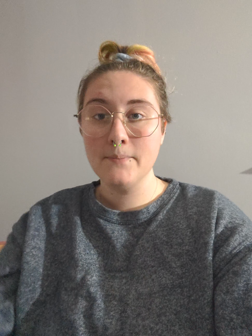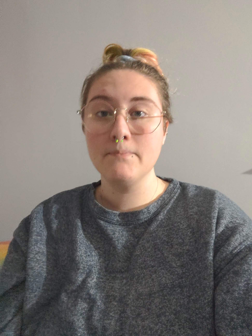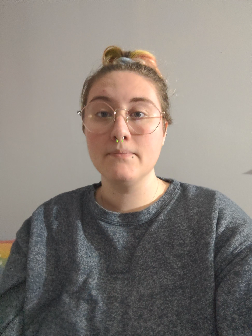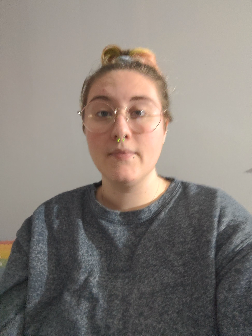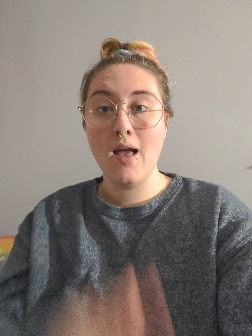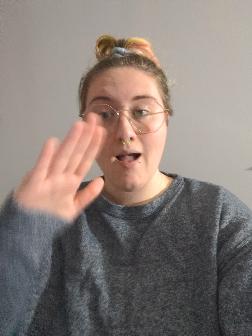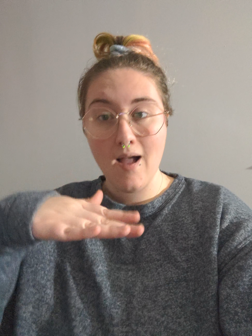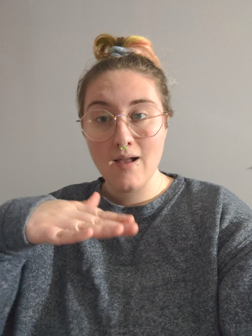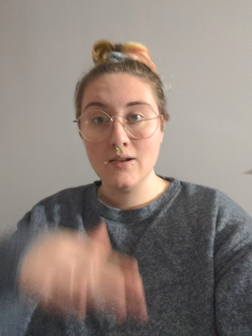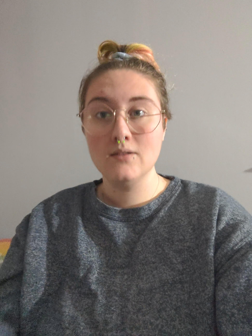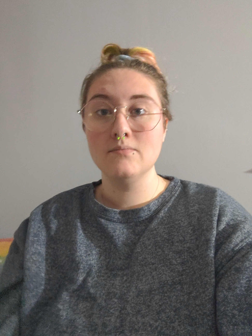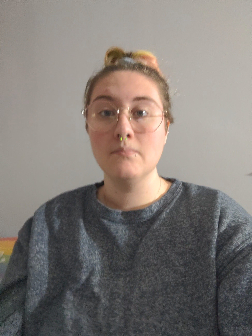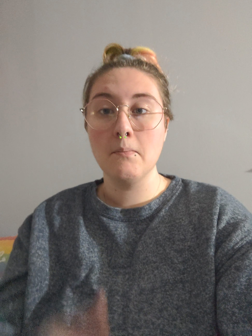on